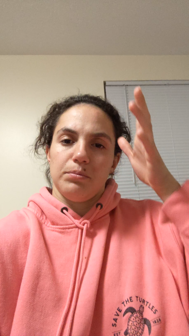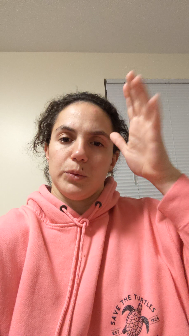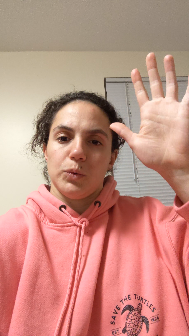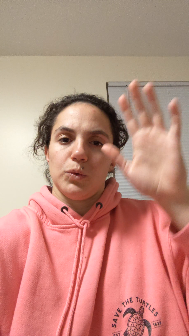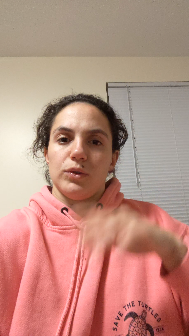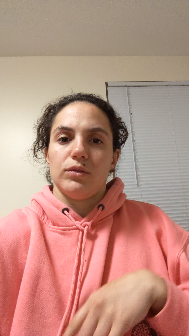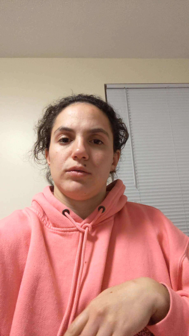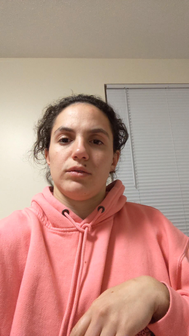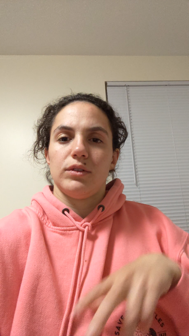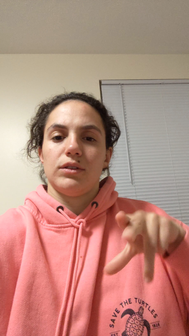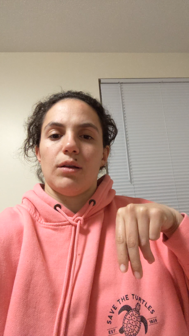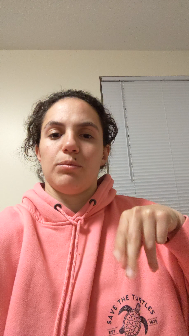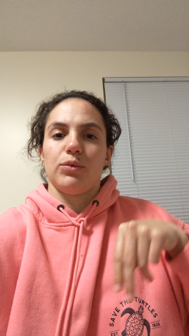diaper